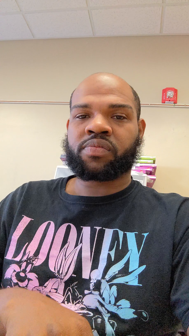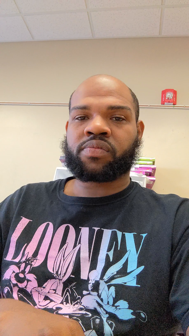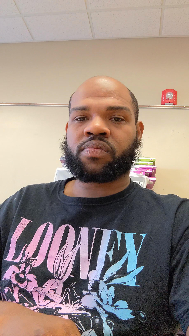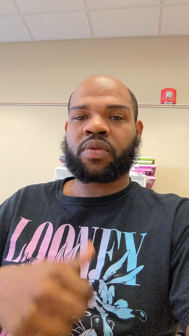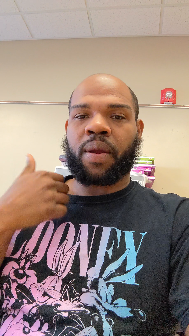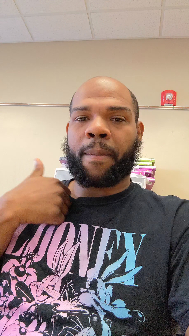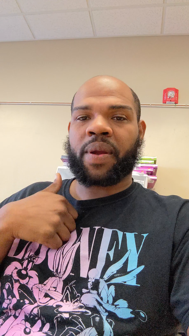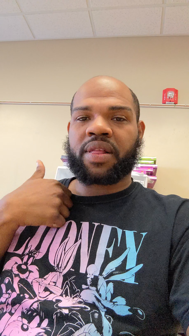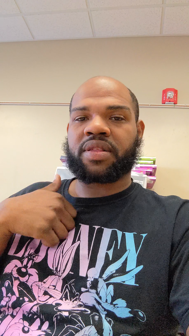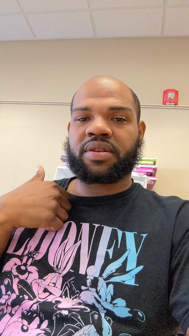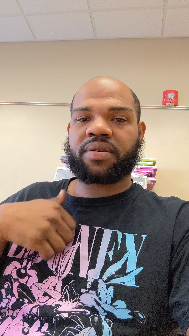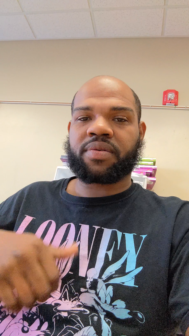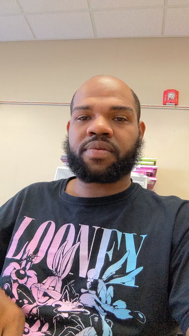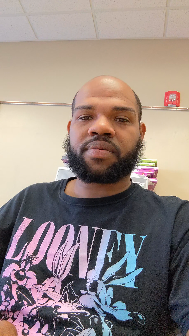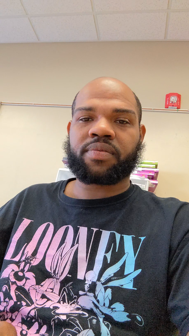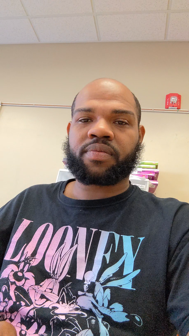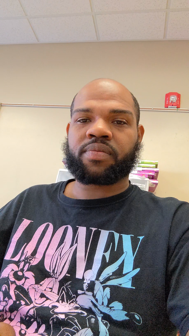bathtub